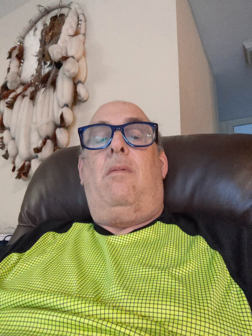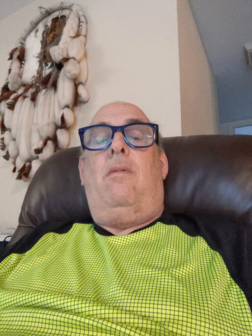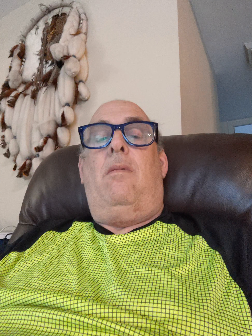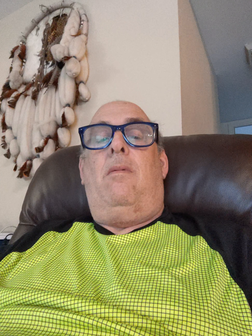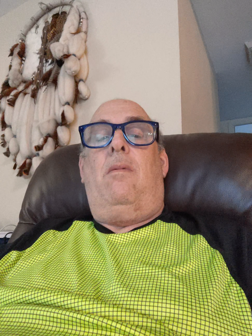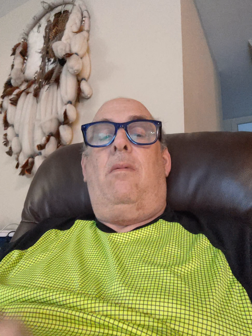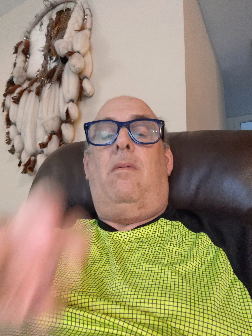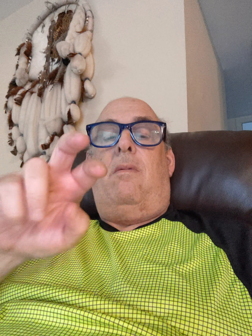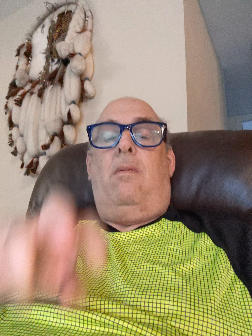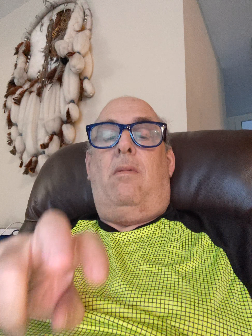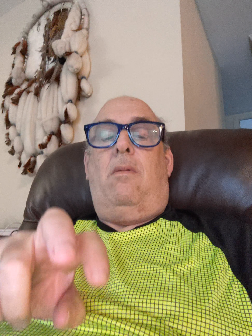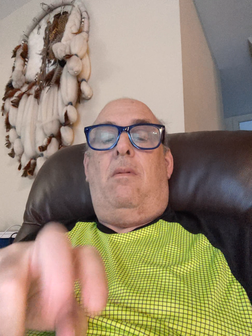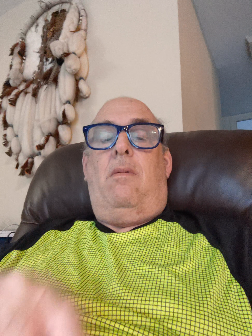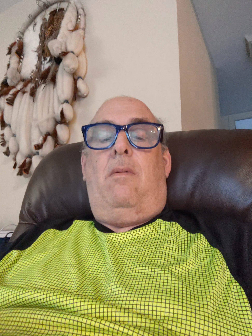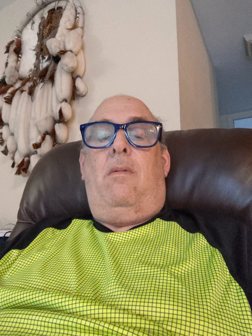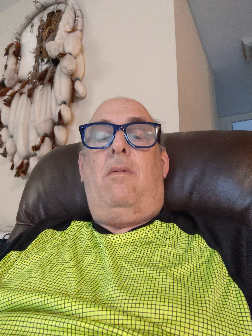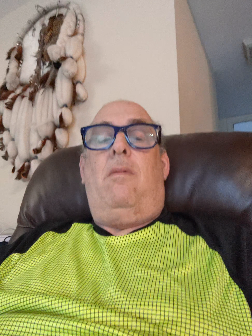chair